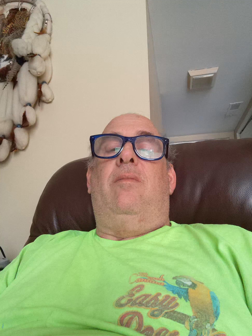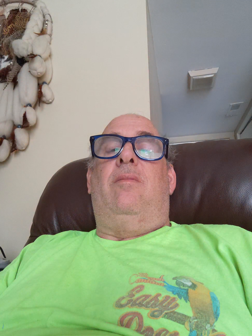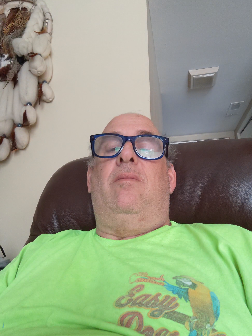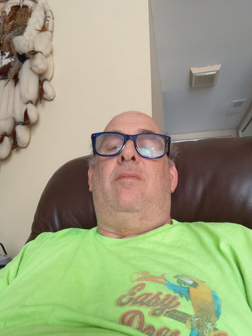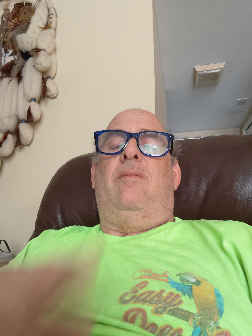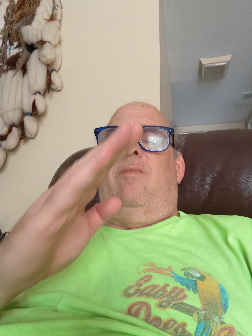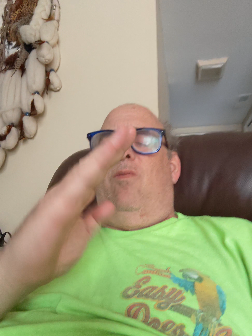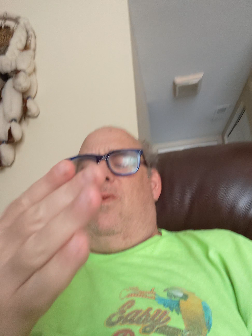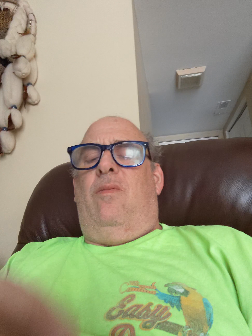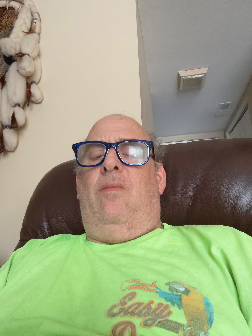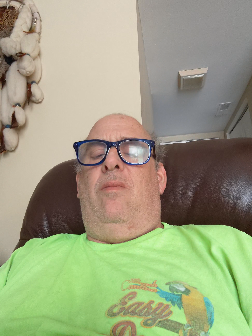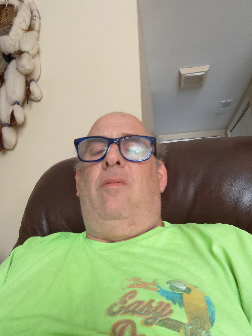book